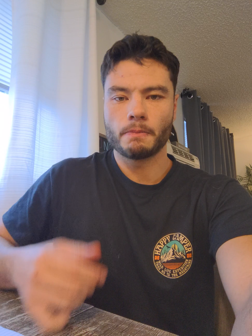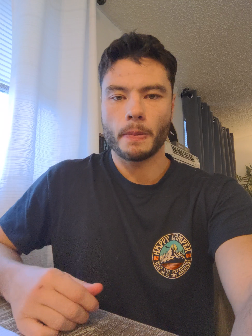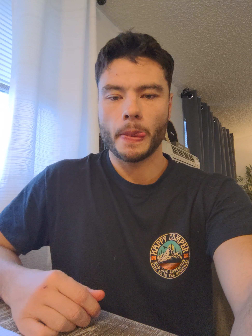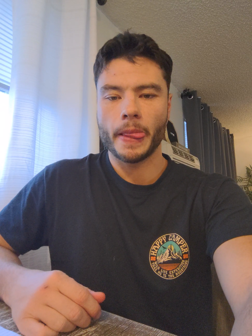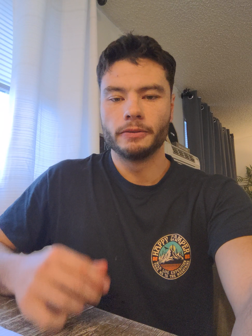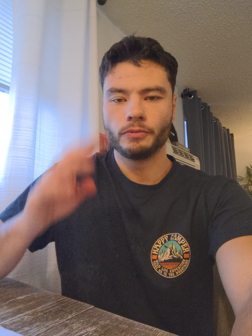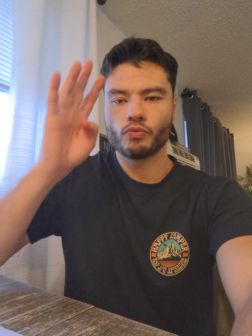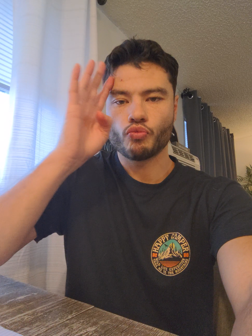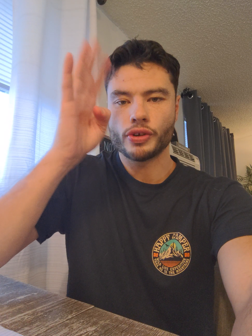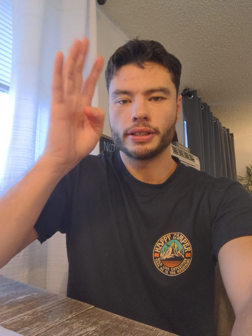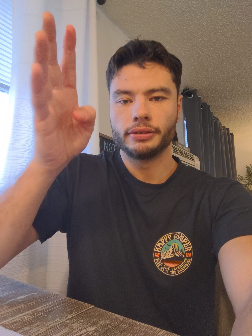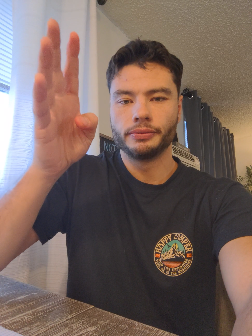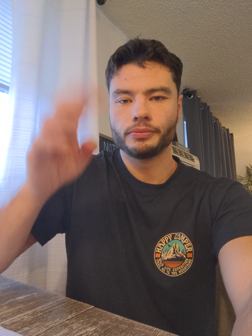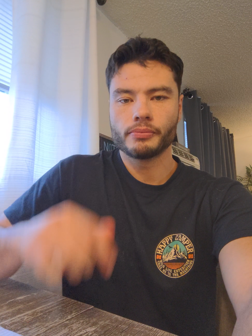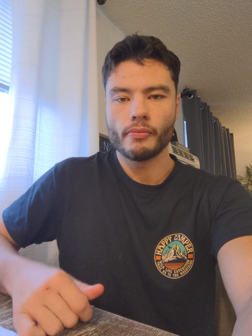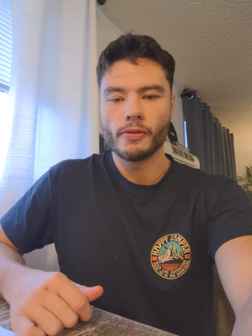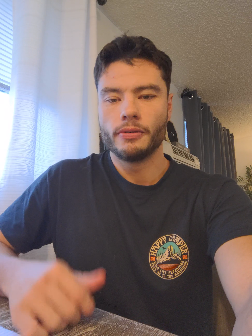pretend